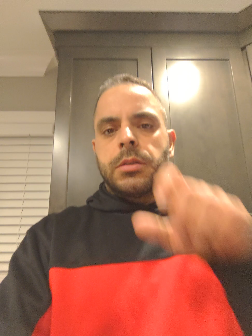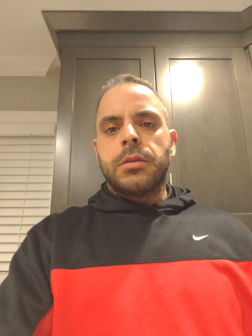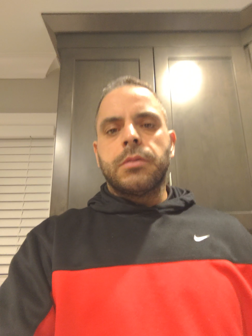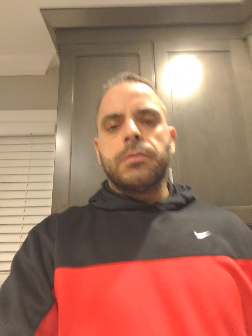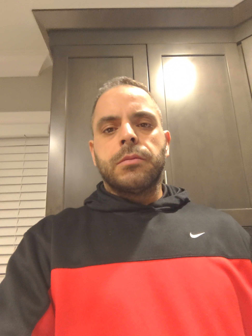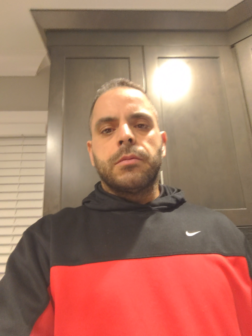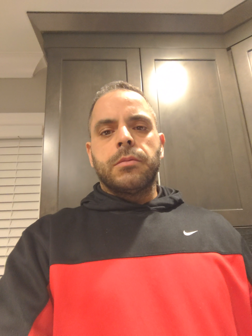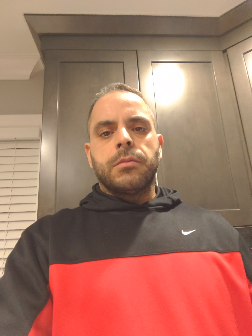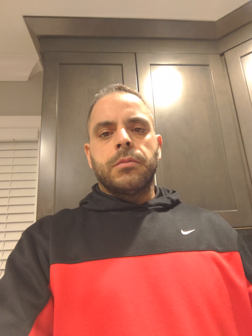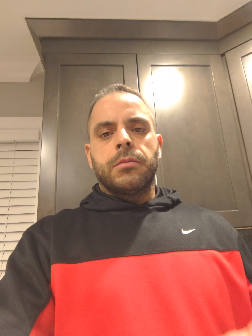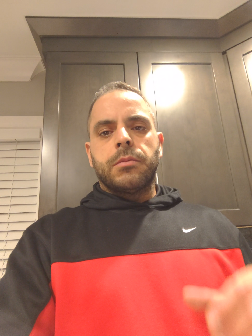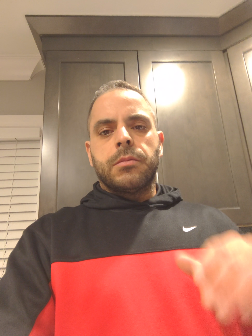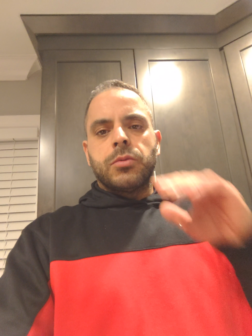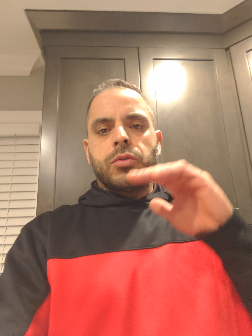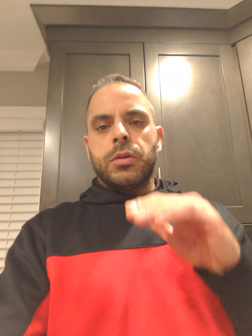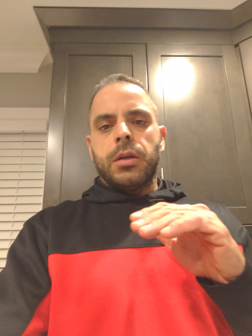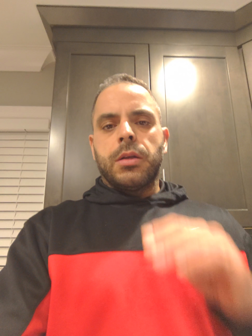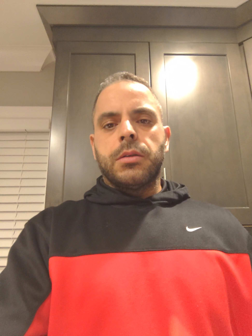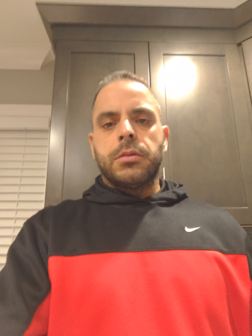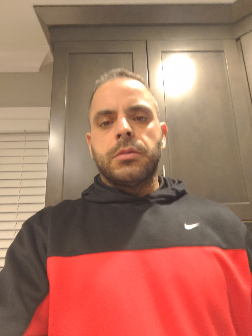child